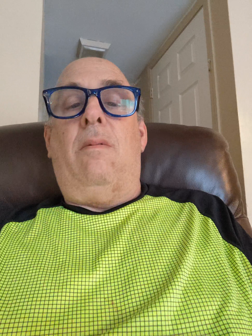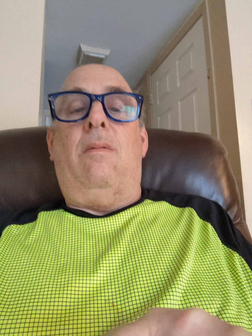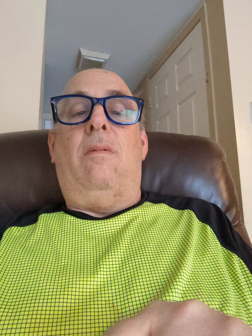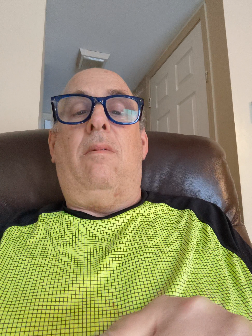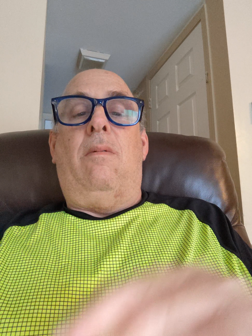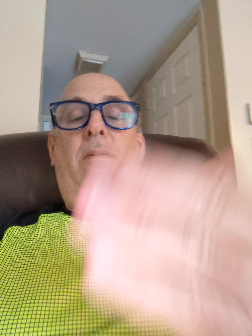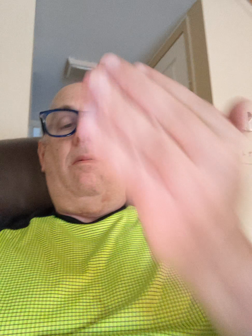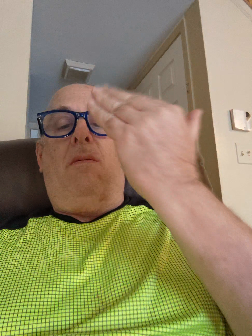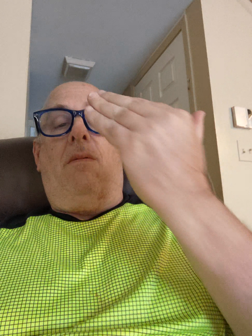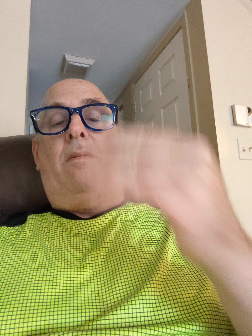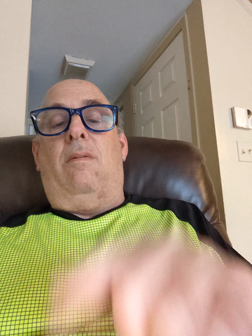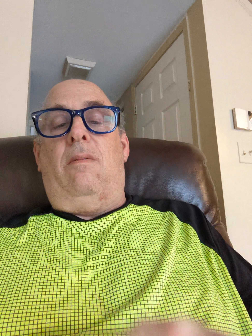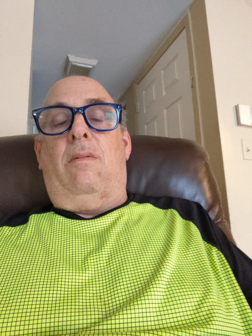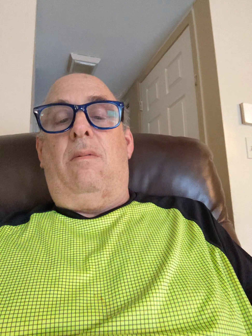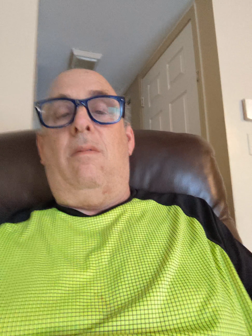morning